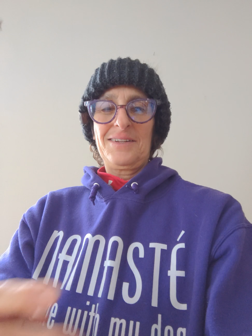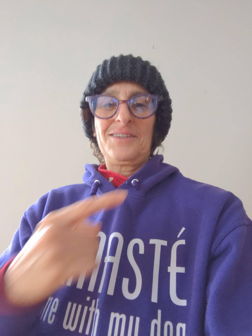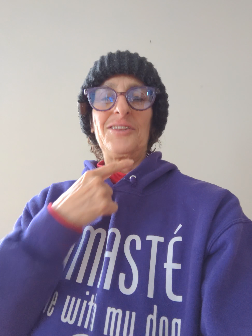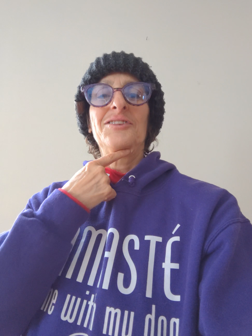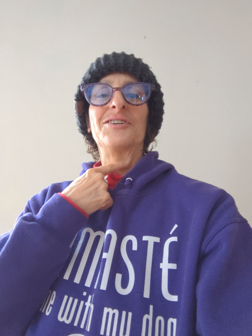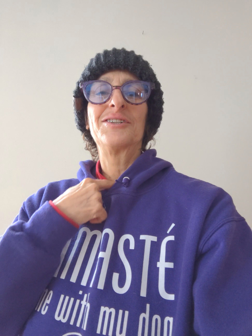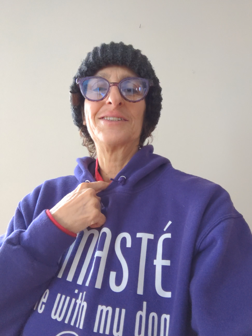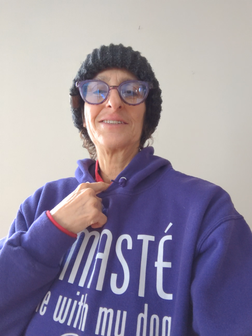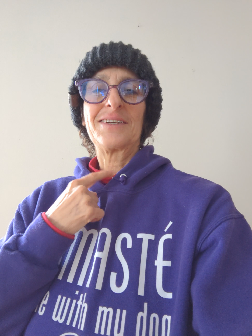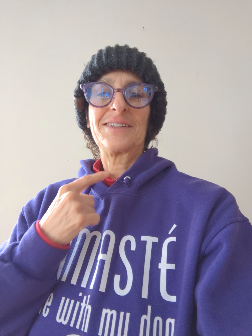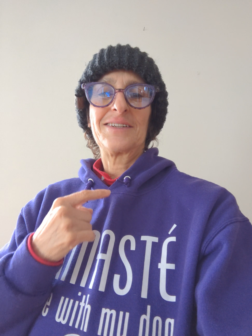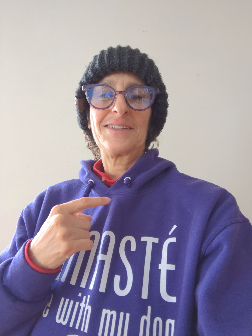thirsty